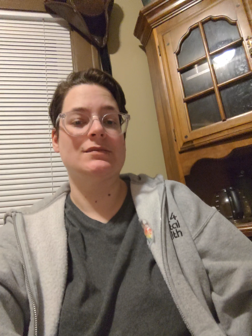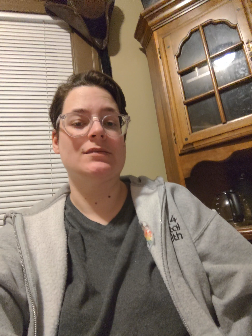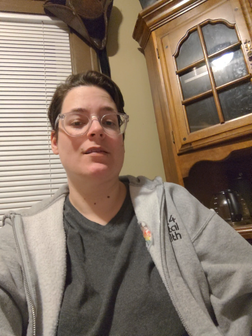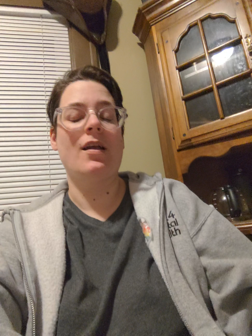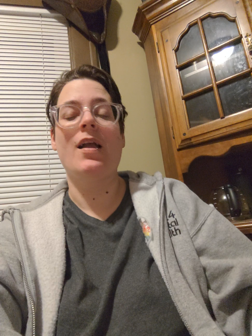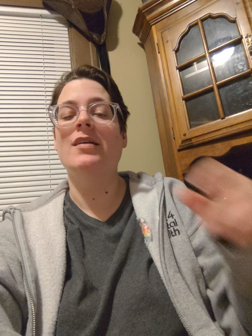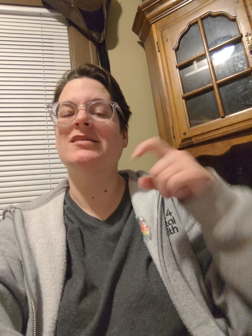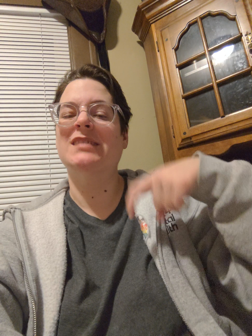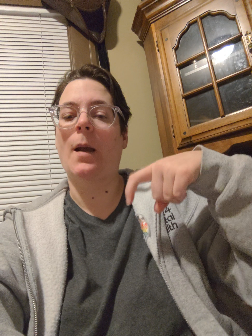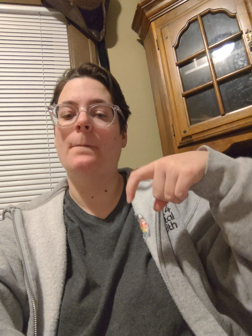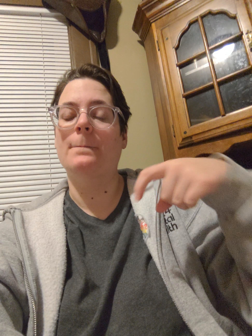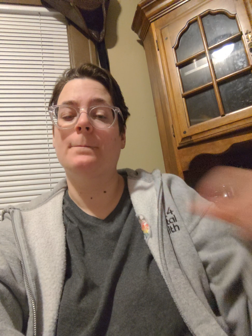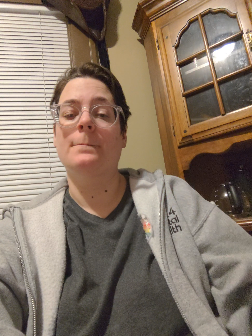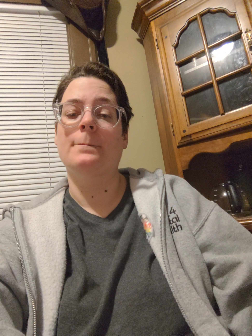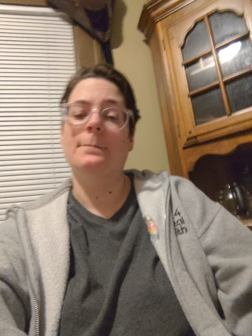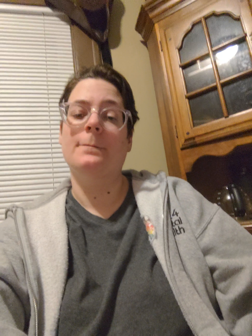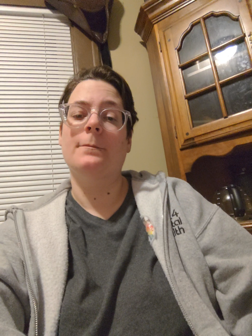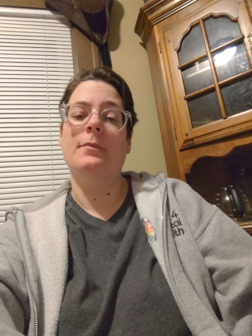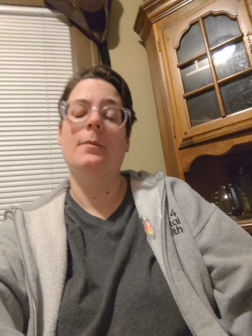time